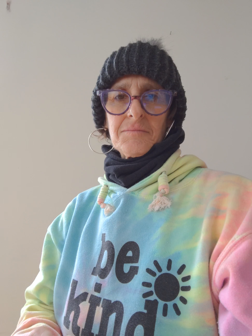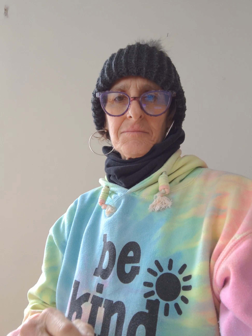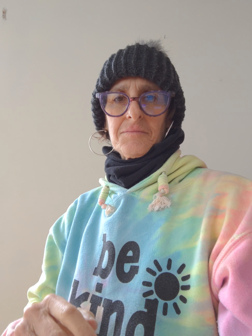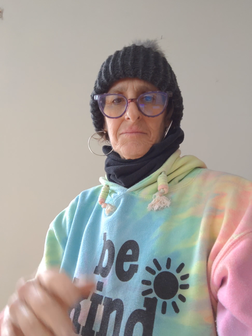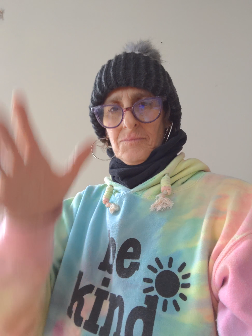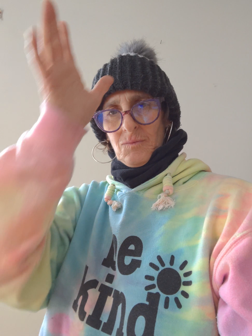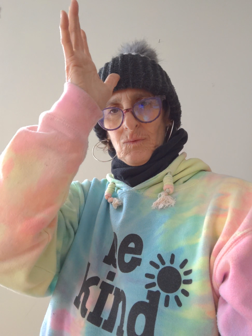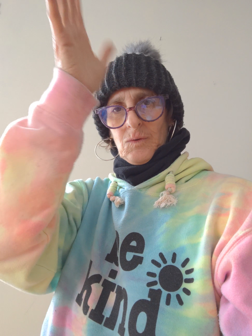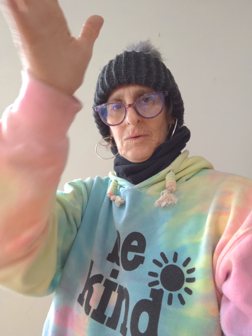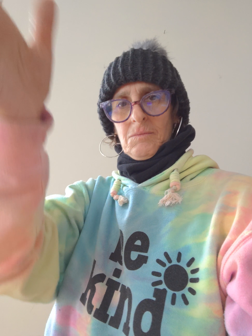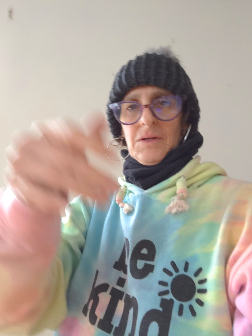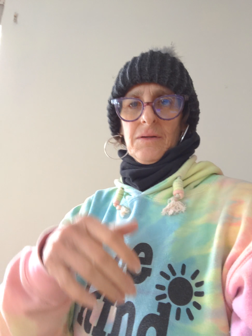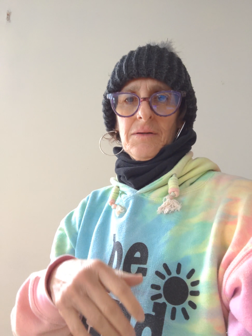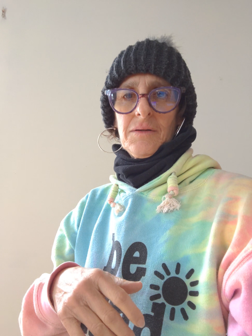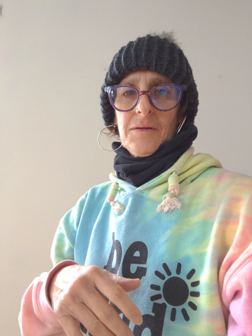grandpa